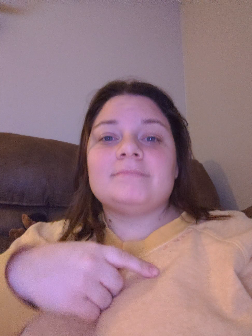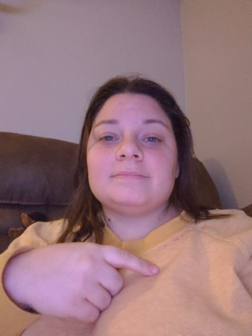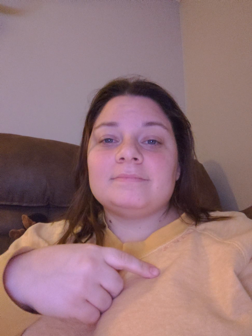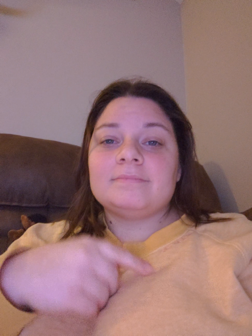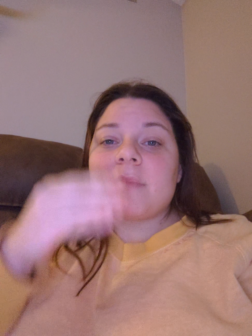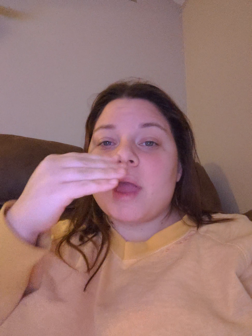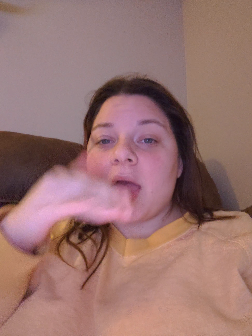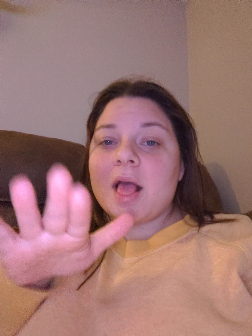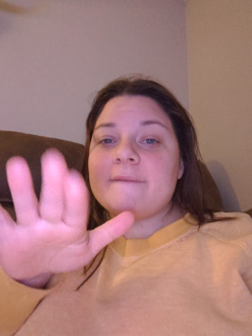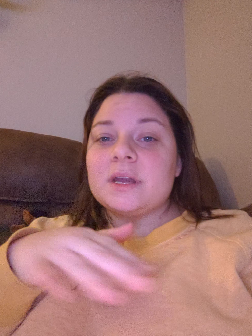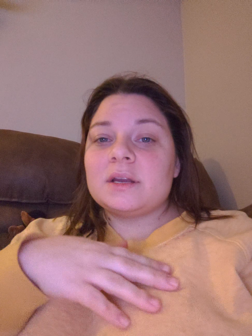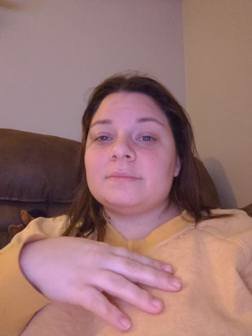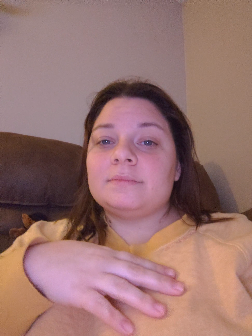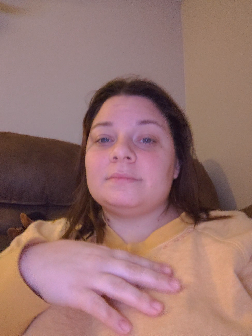elephant